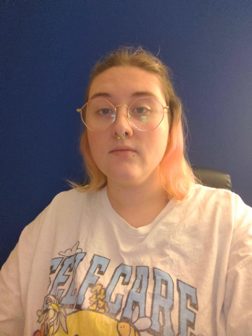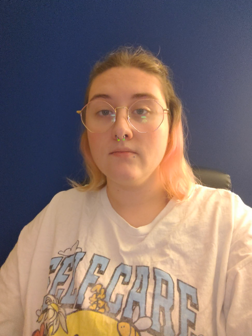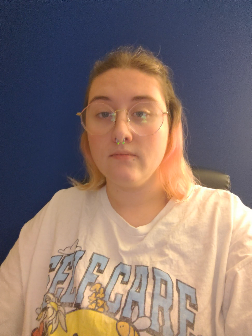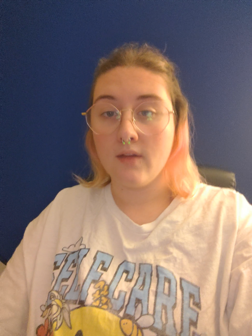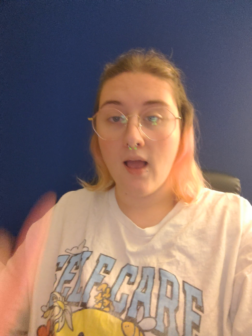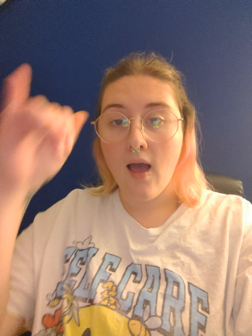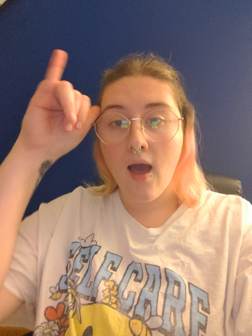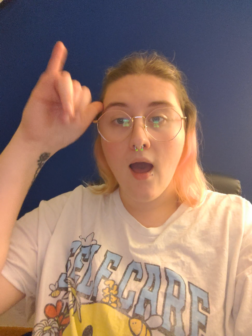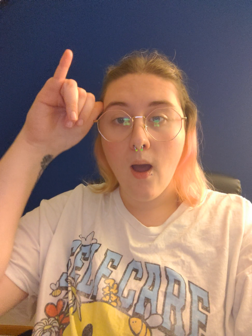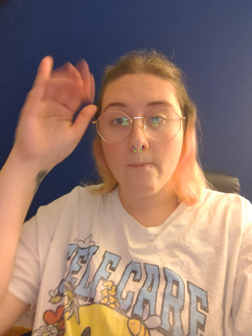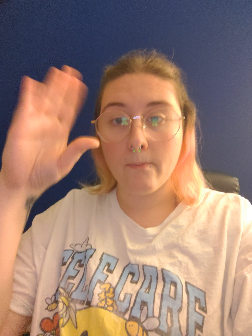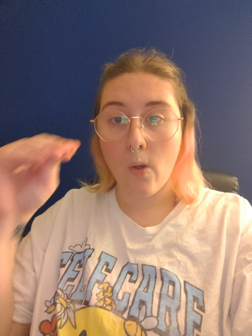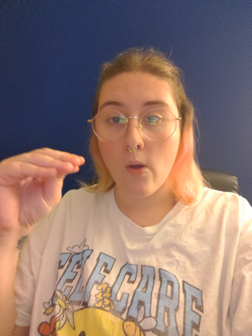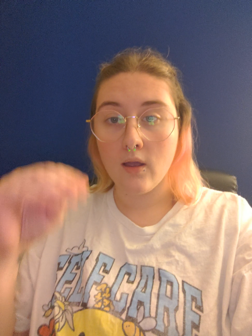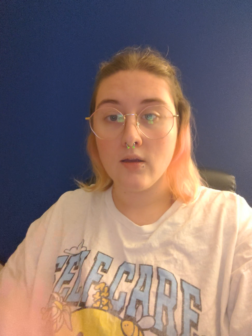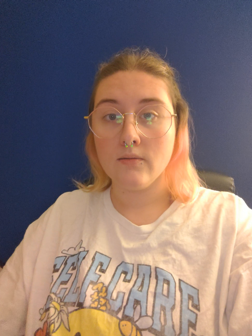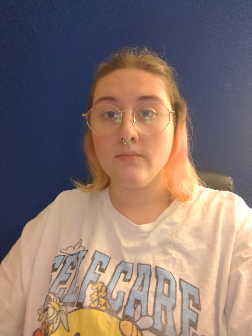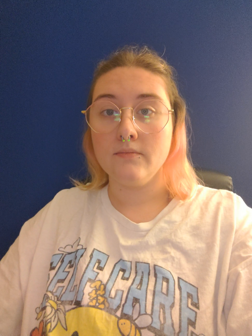cowboy